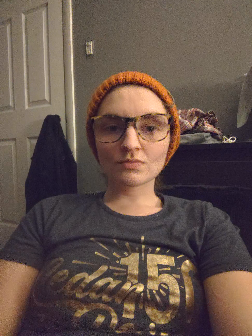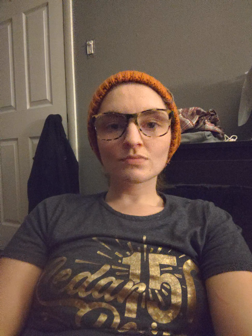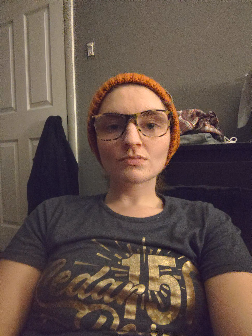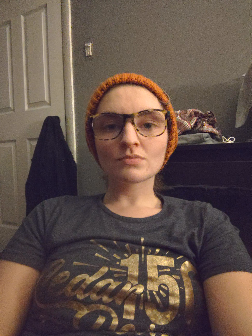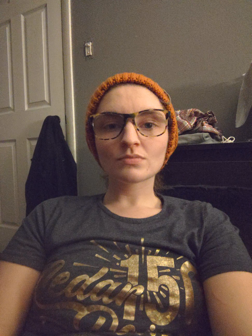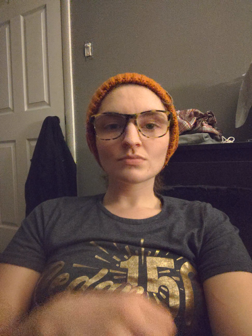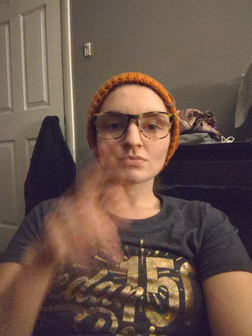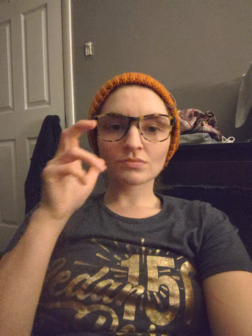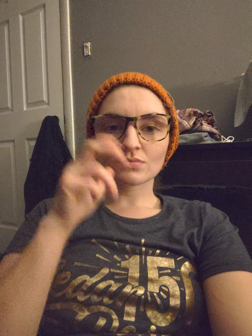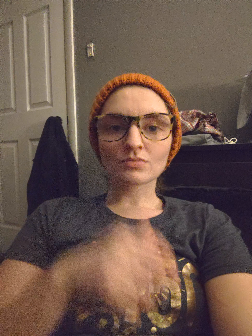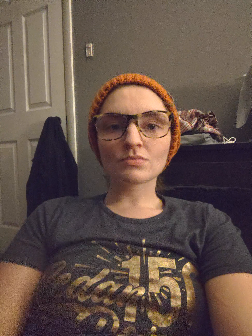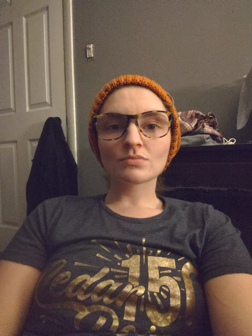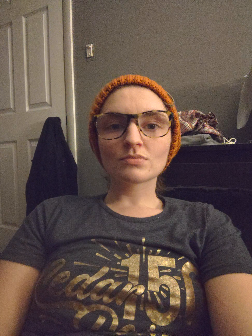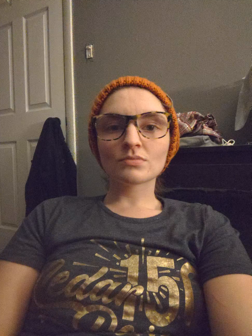hear